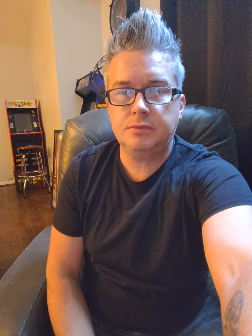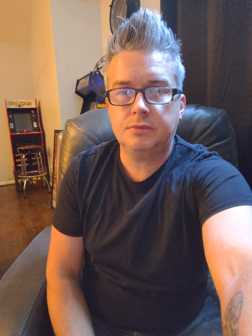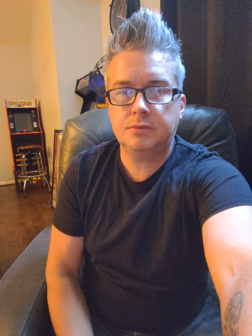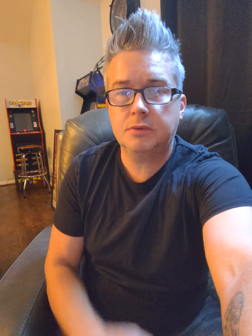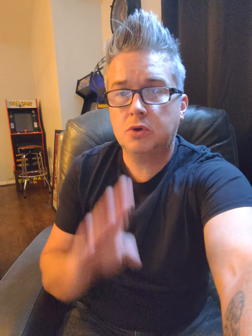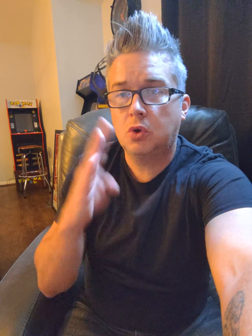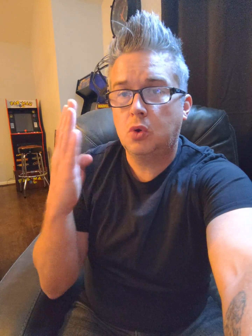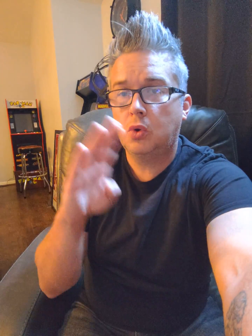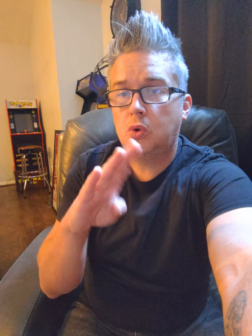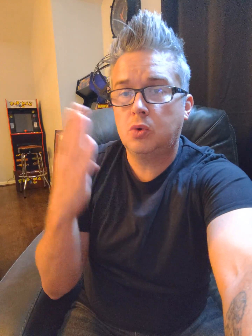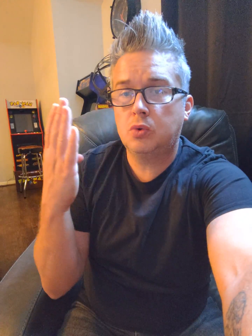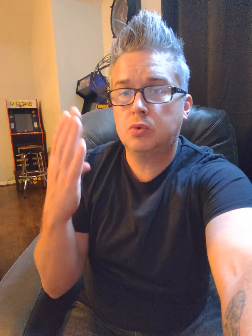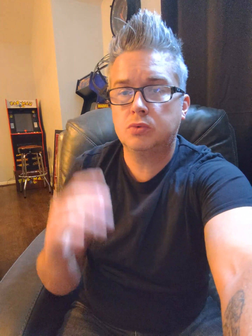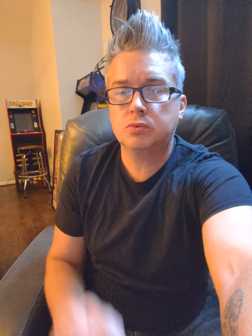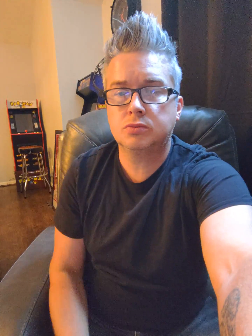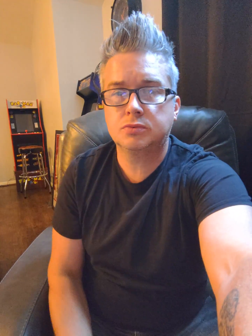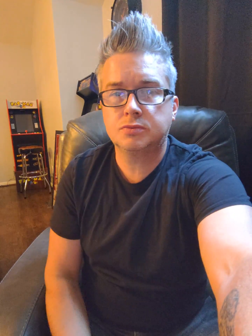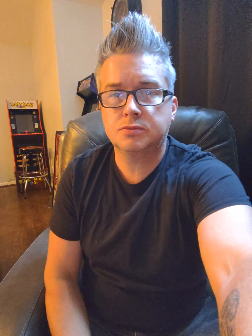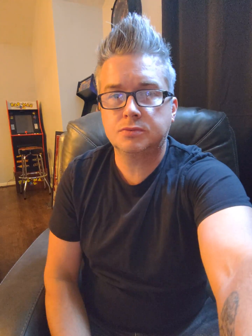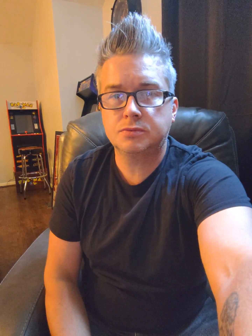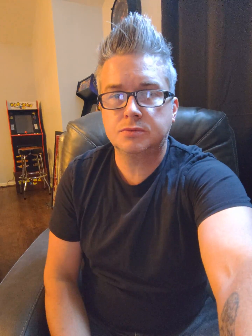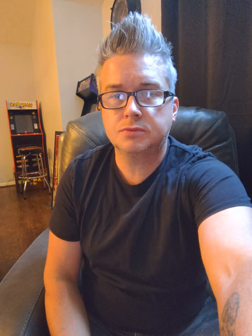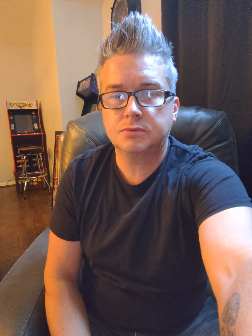door